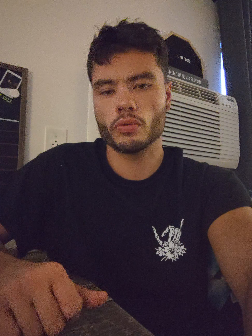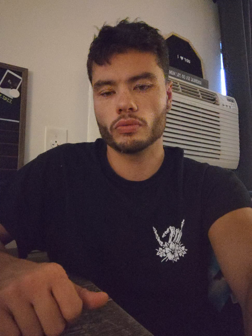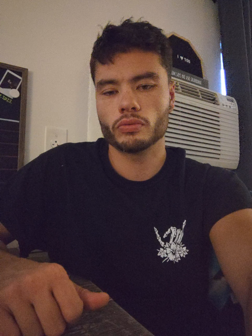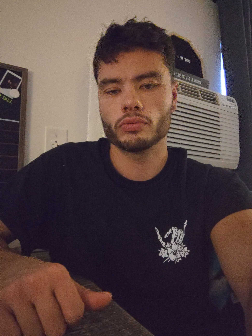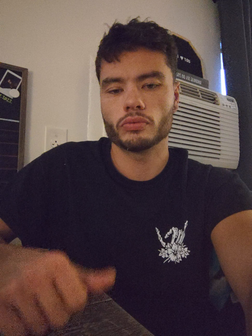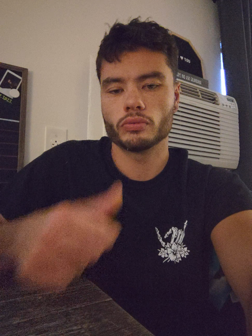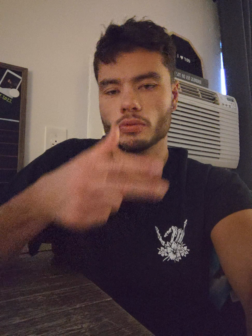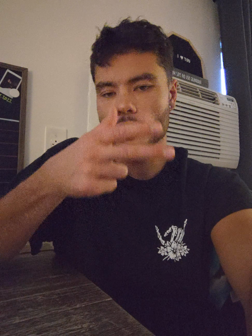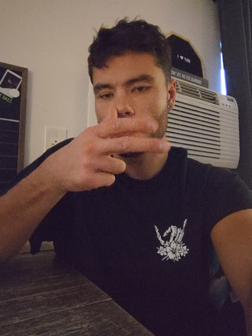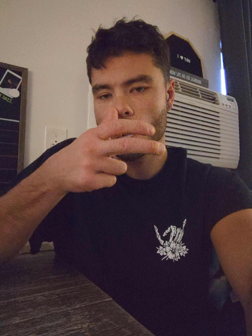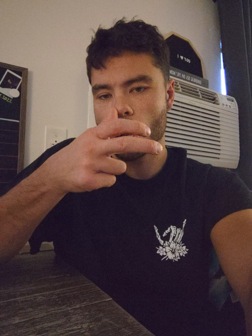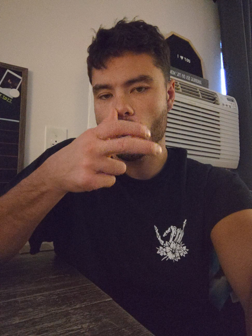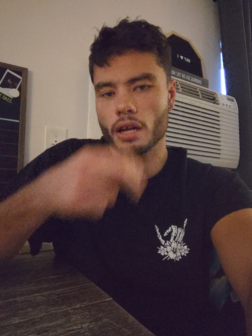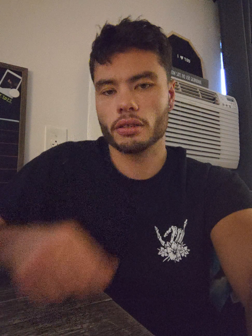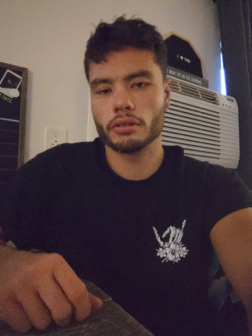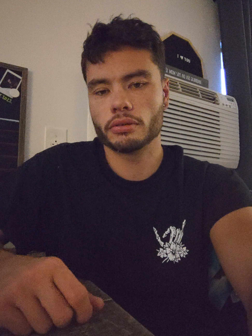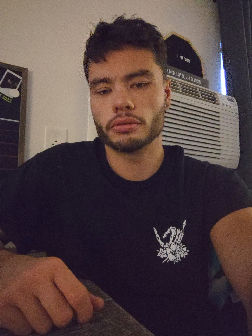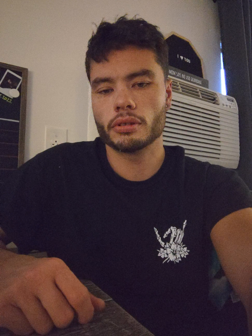bug